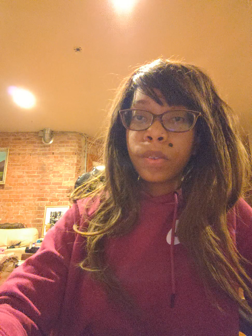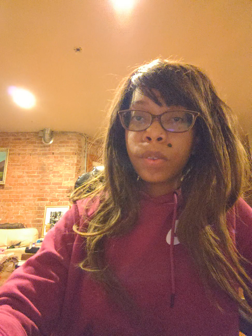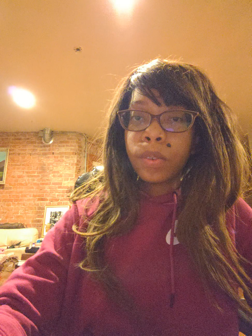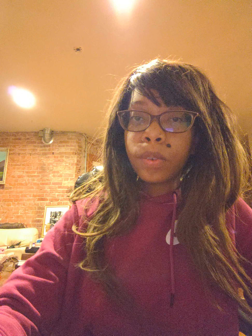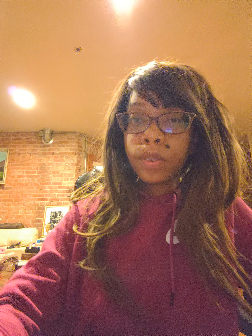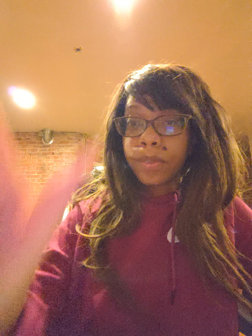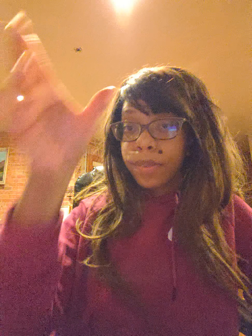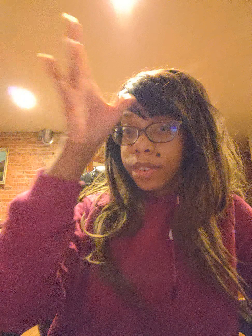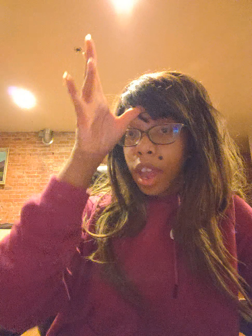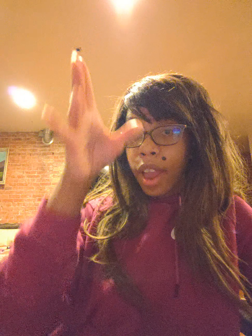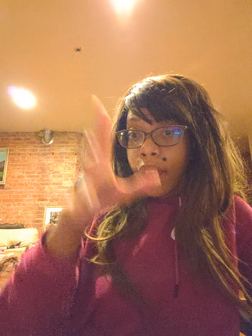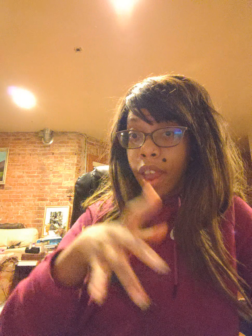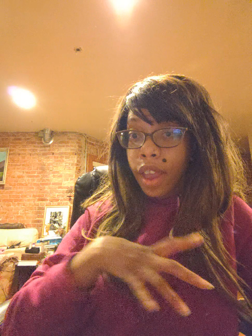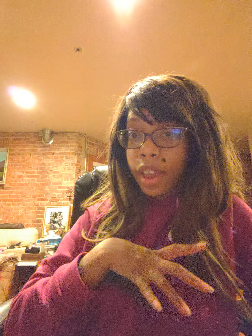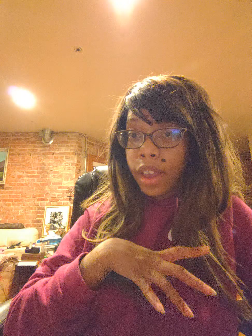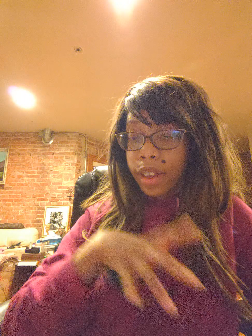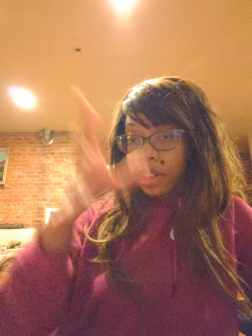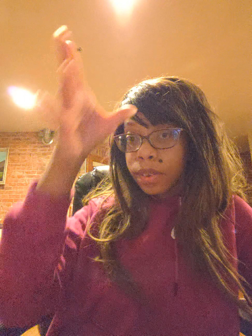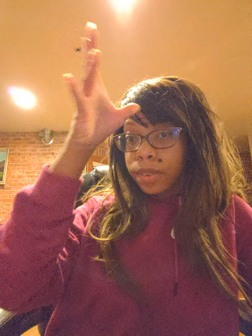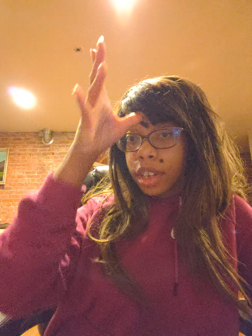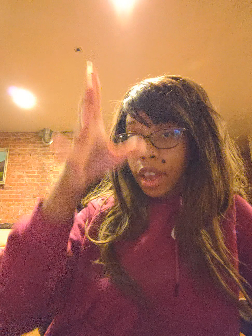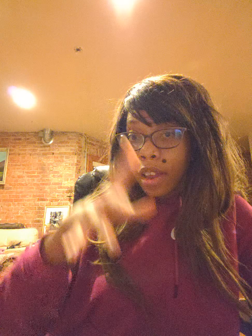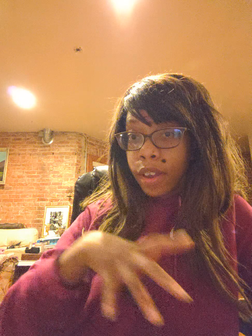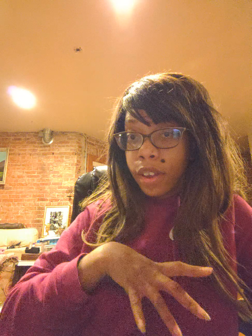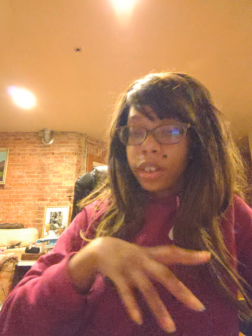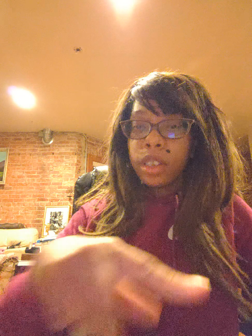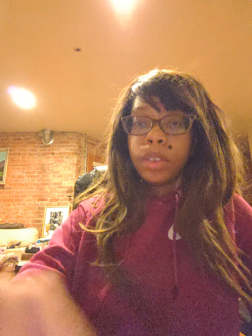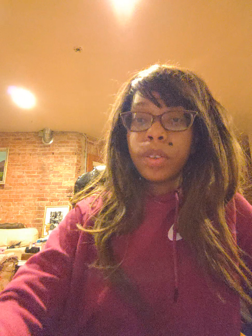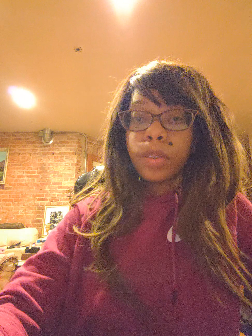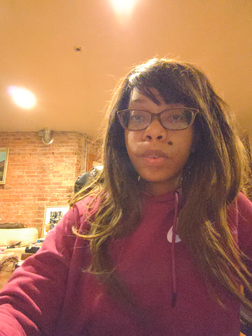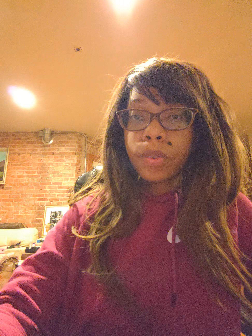man